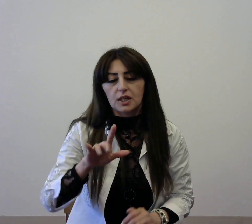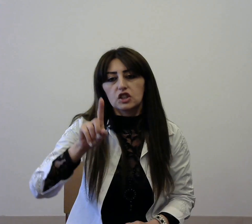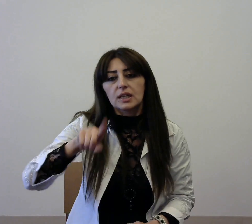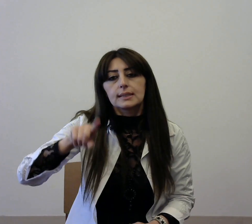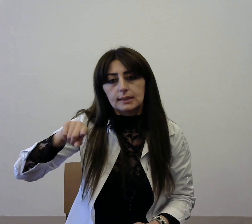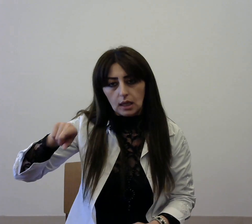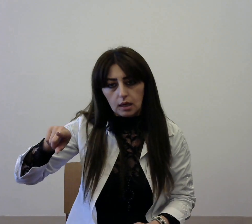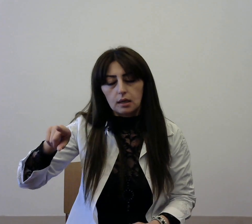saylı